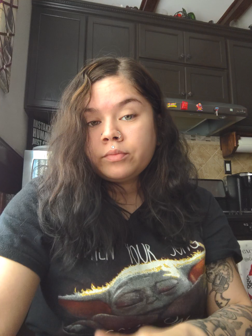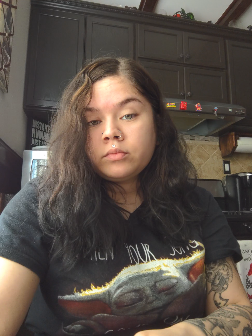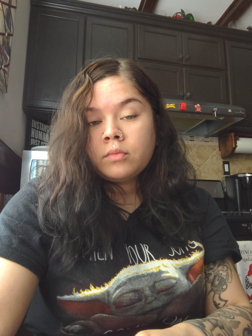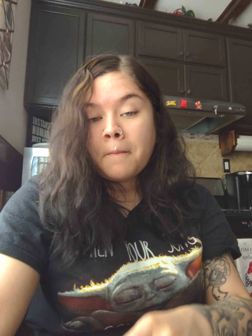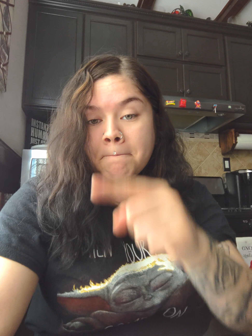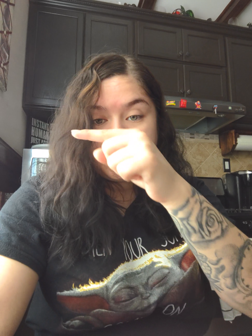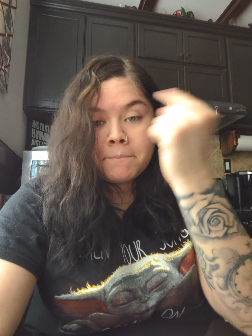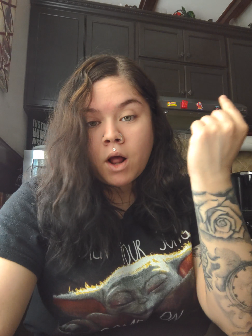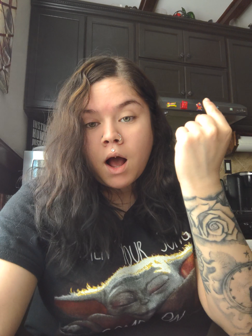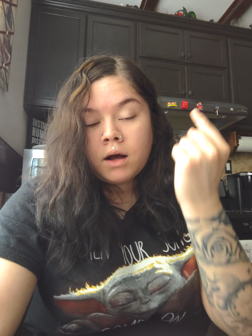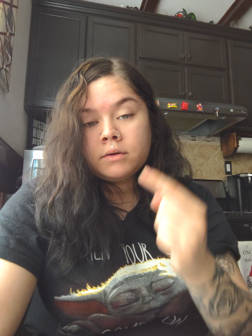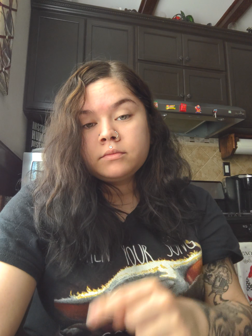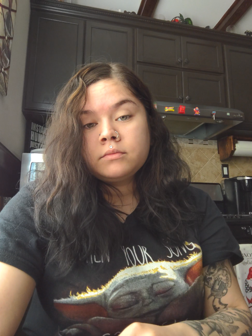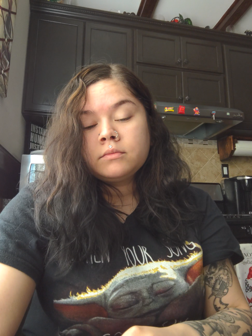black